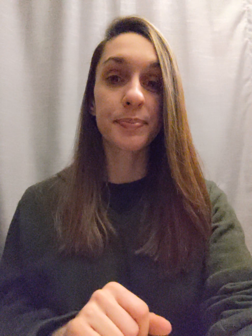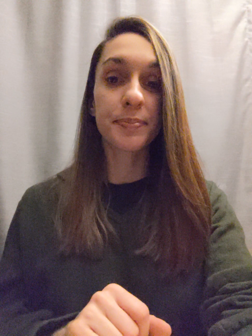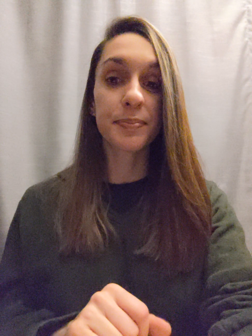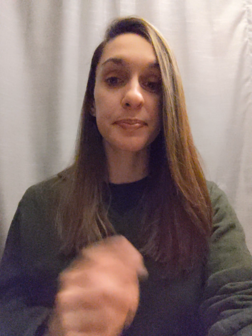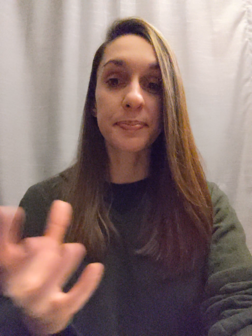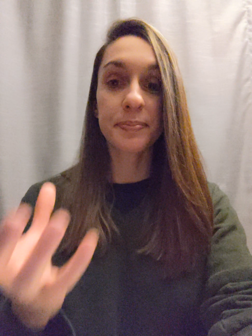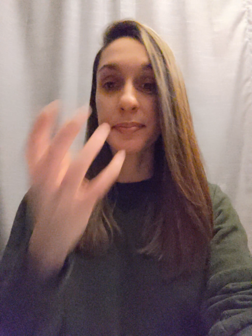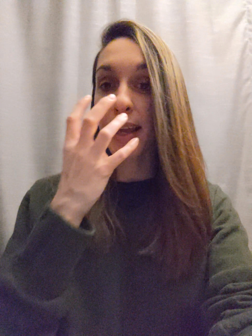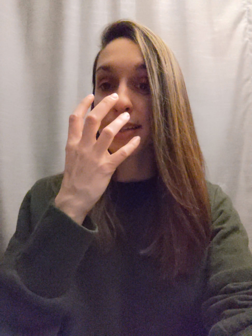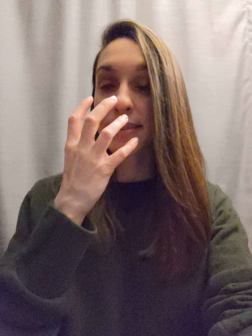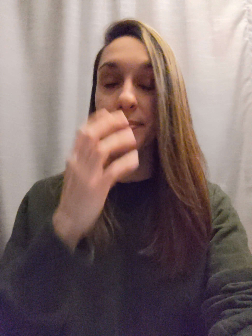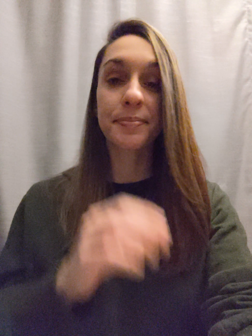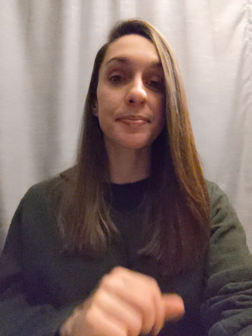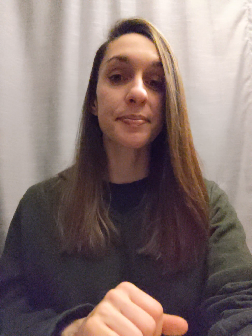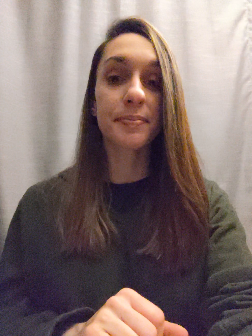mad